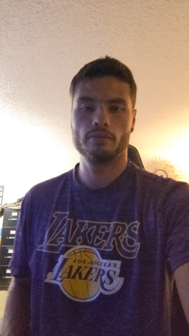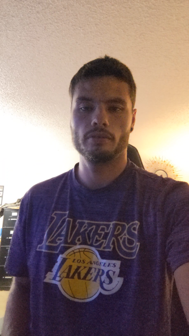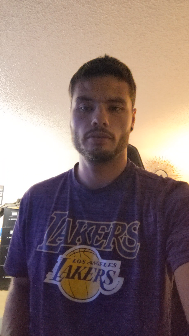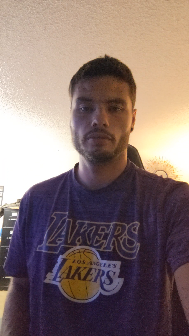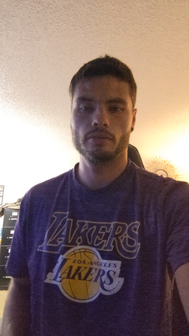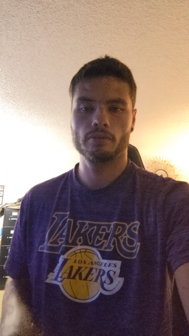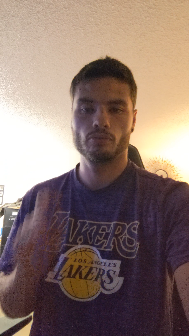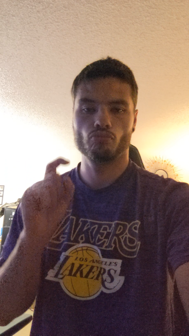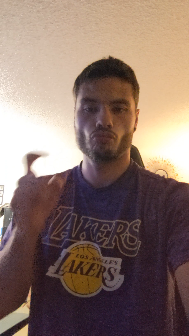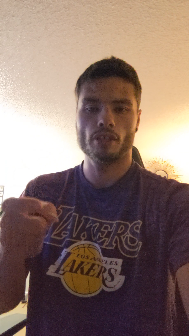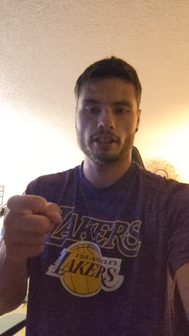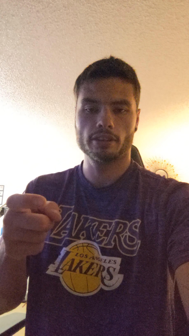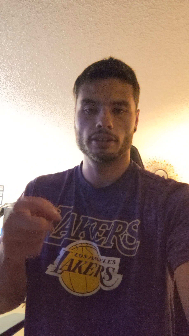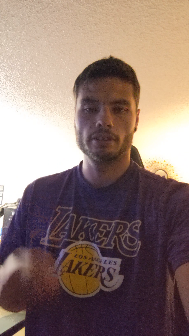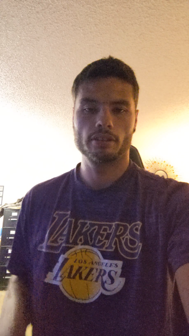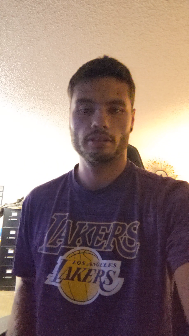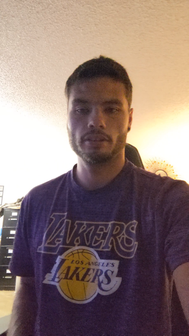present